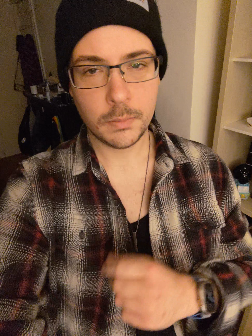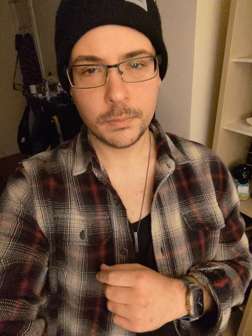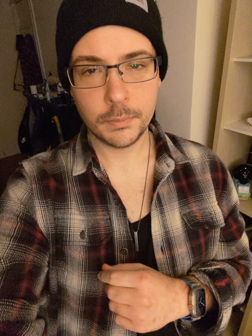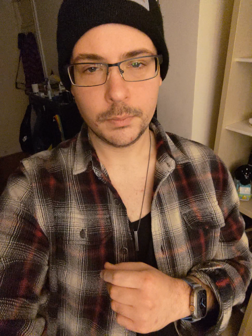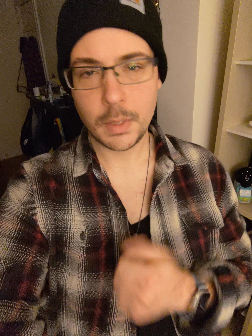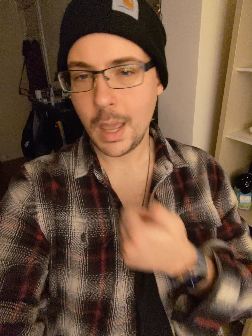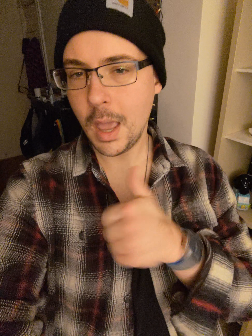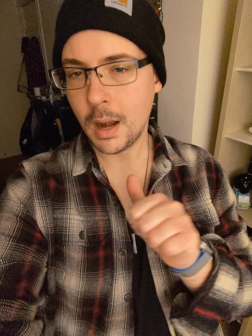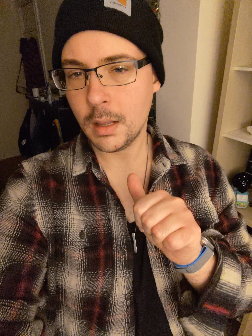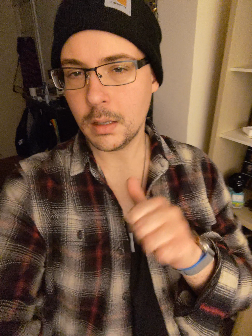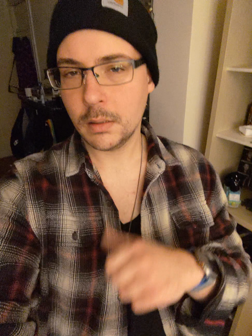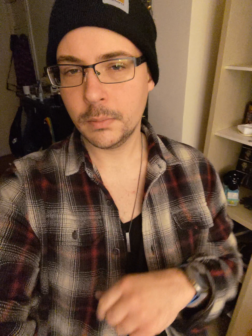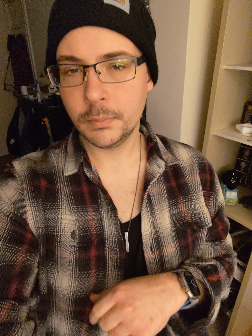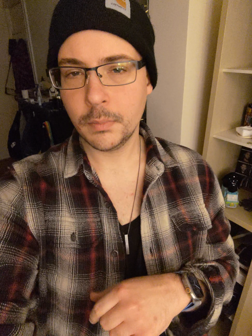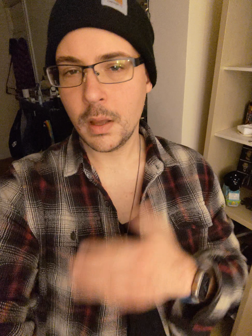any